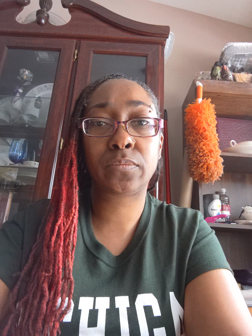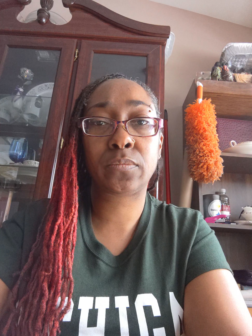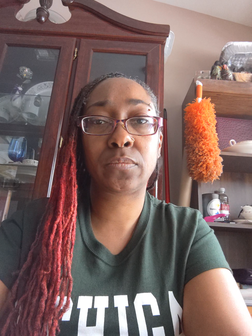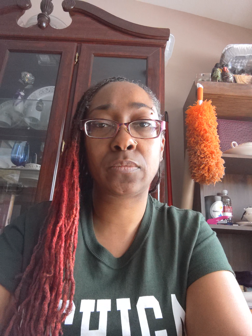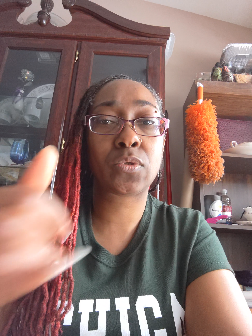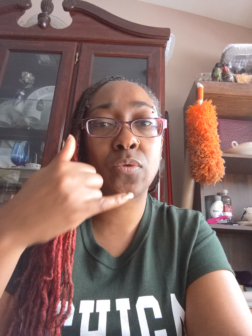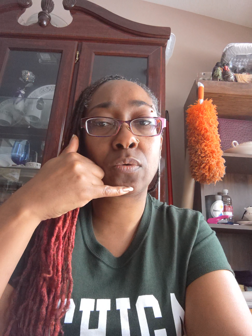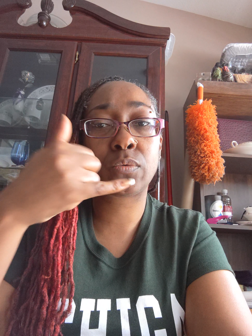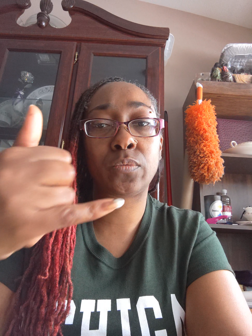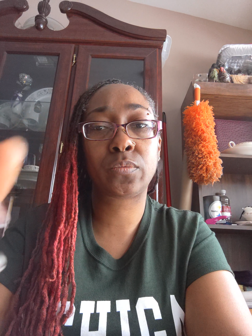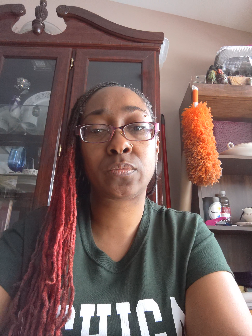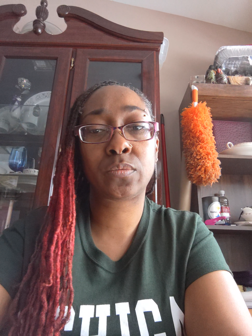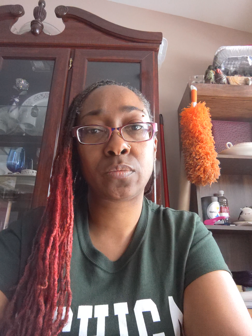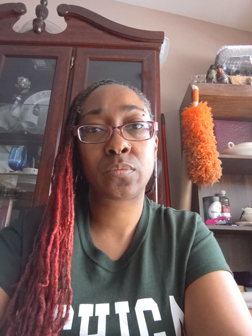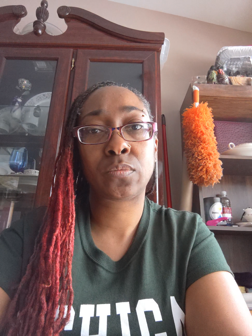call on the phone